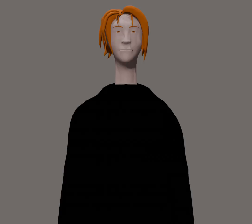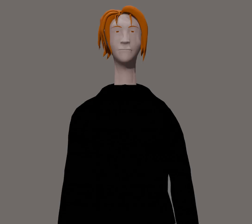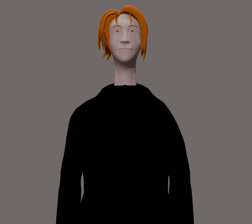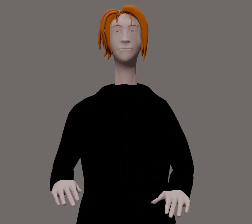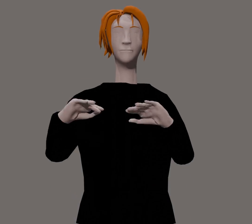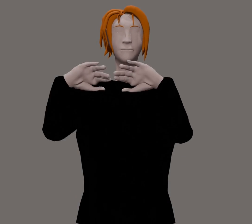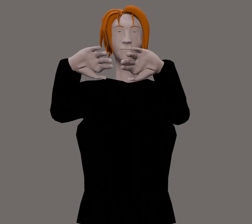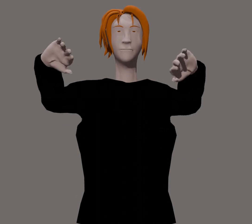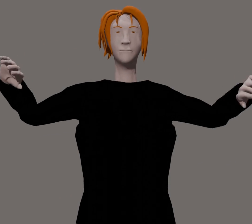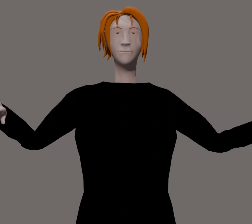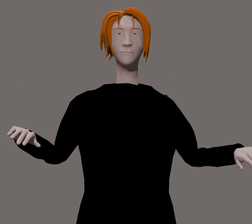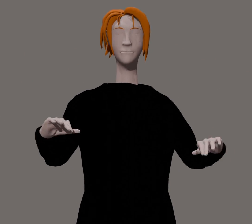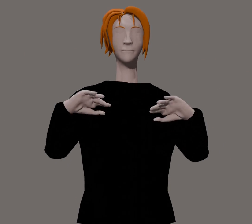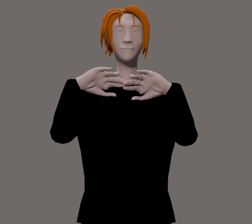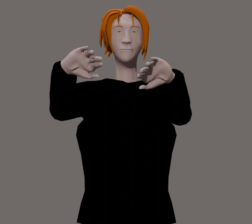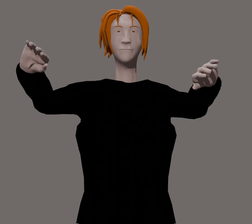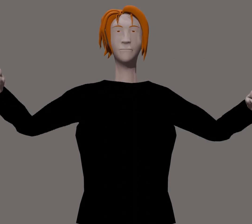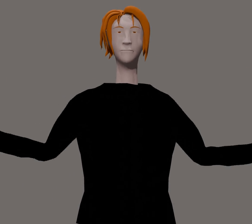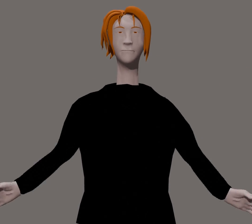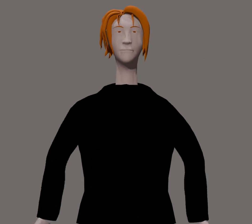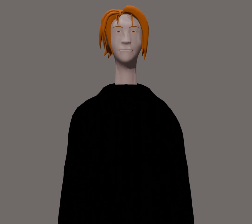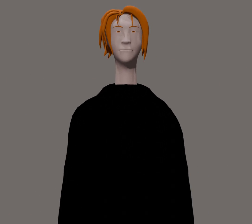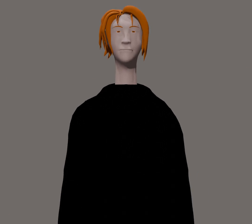Breaststroke